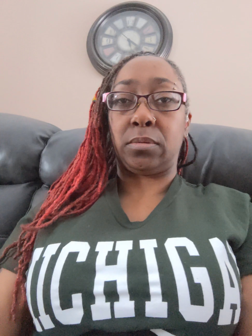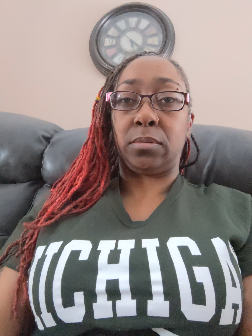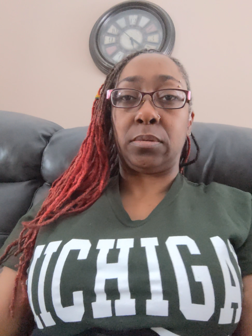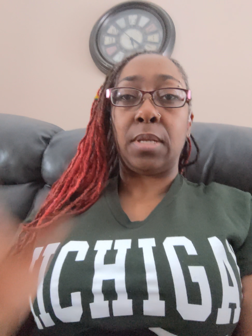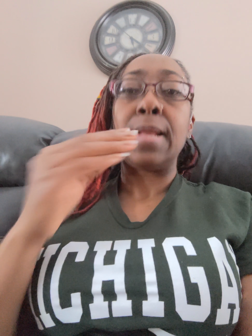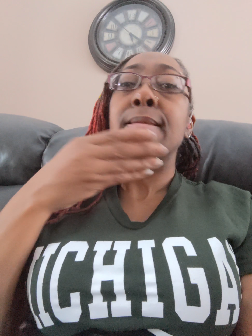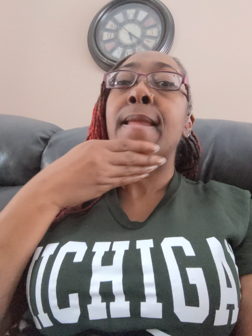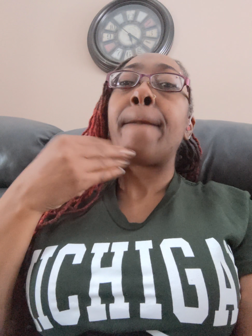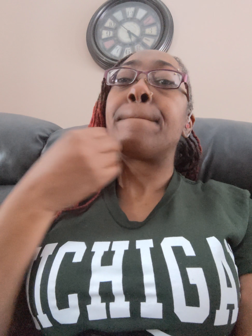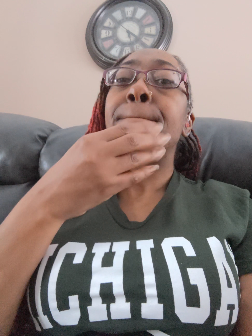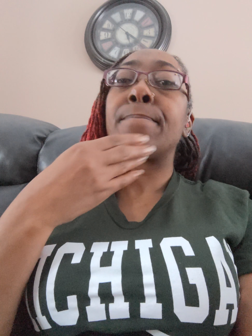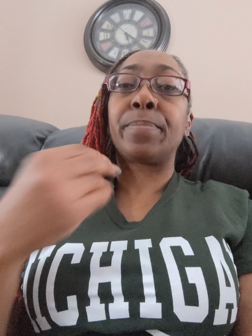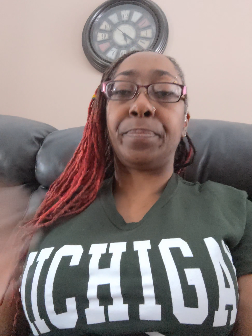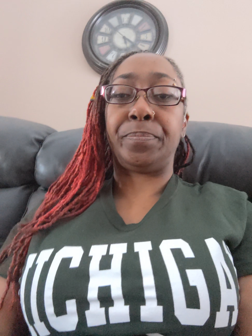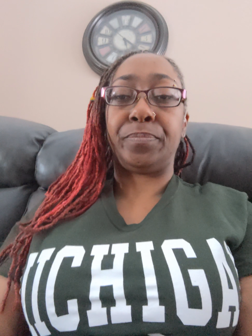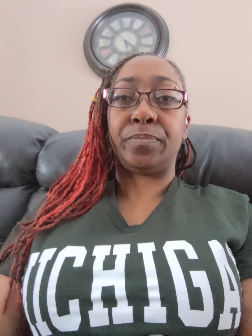napkin